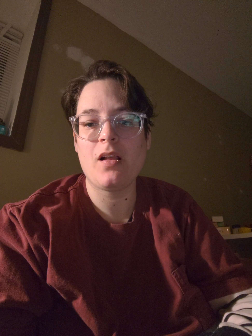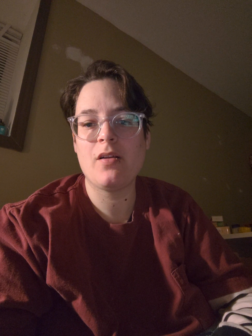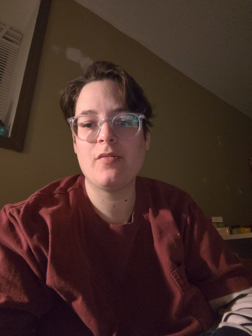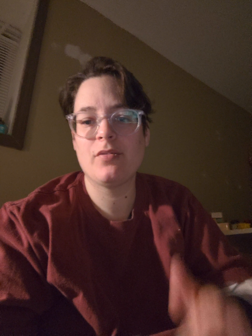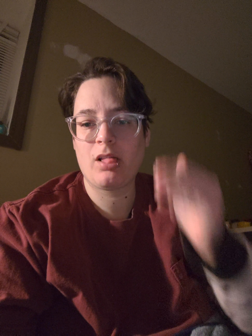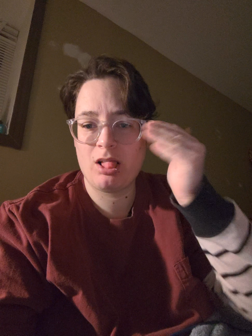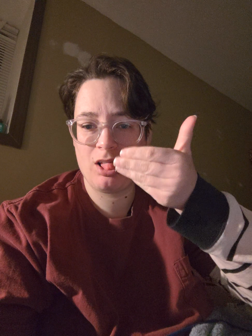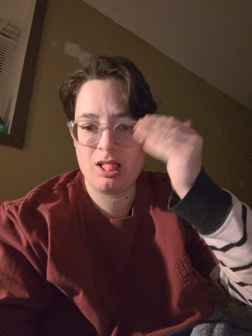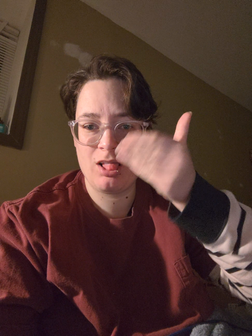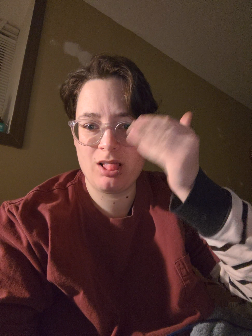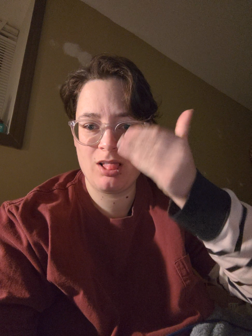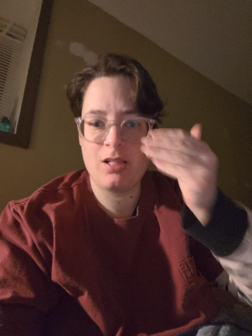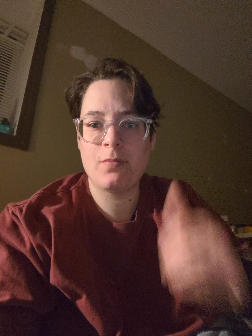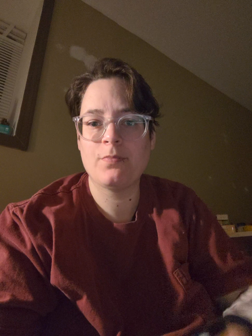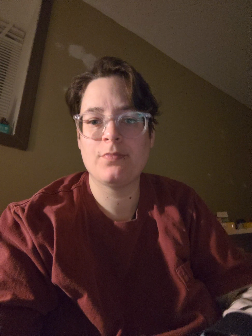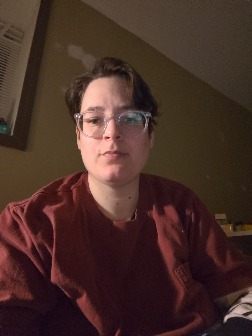sleepy